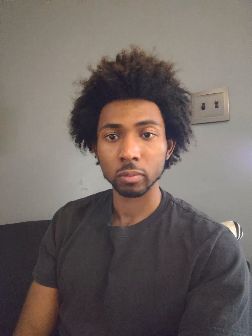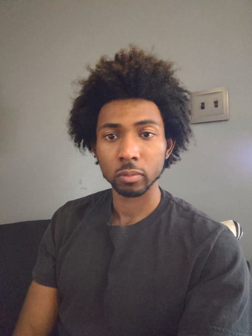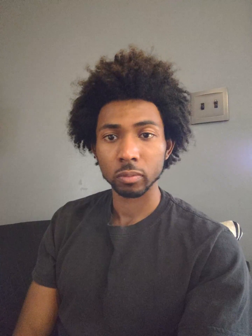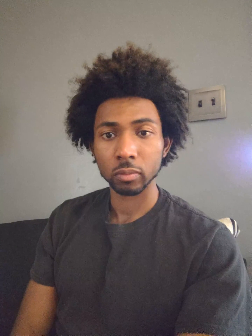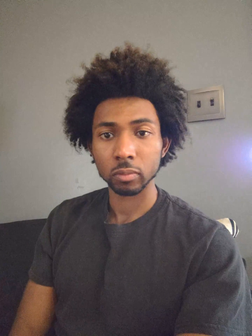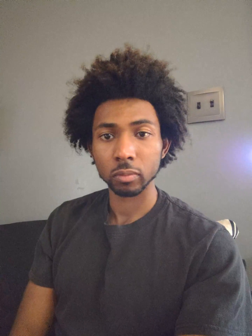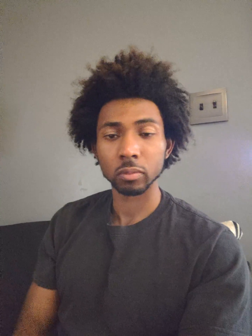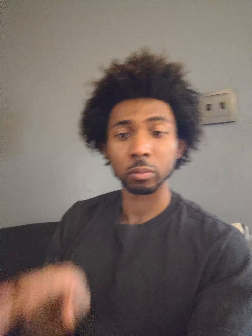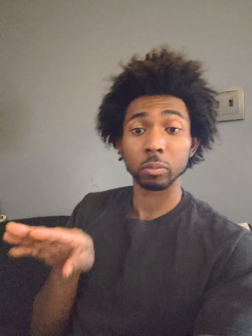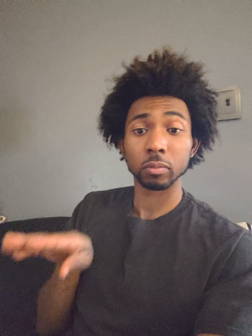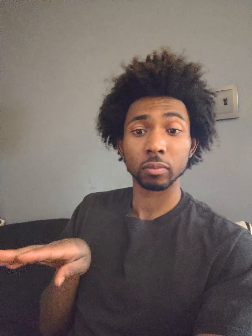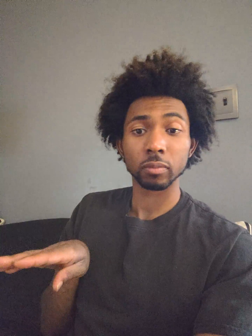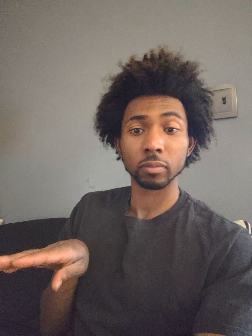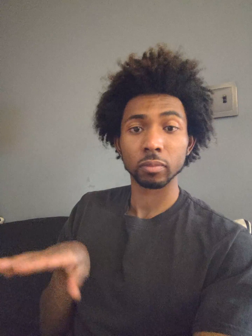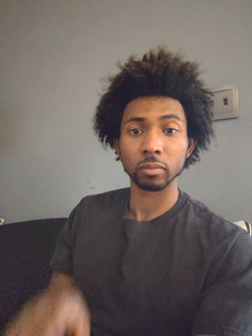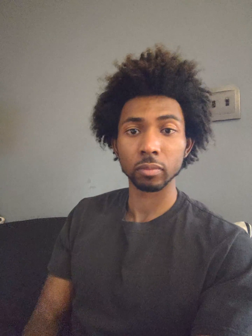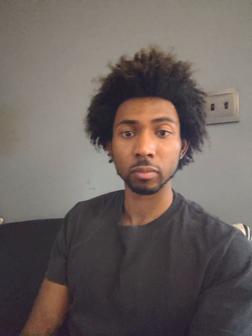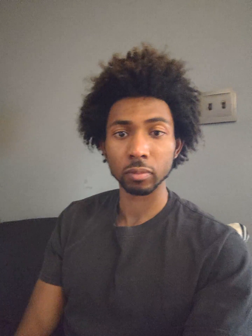penguin